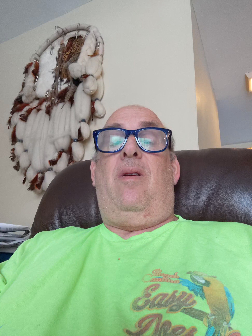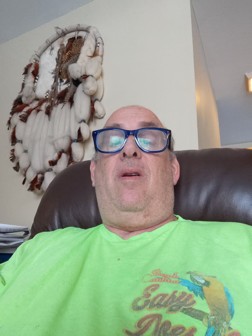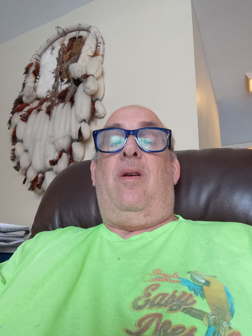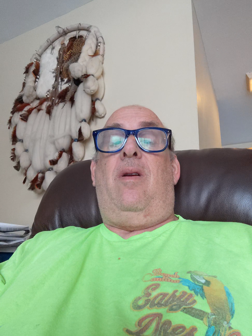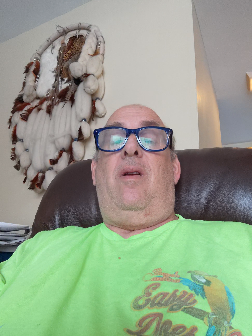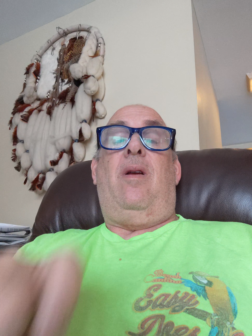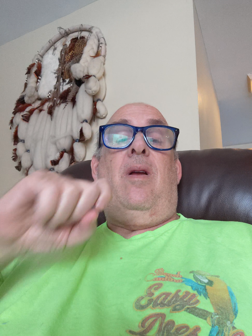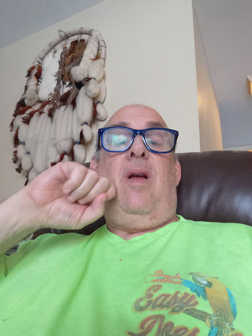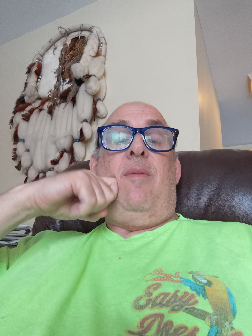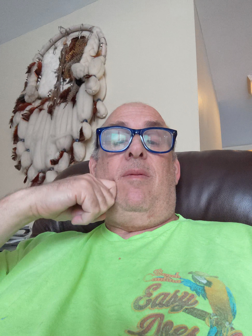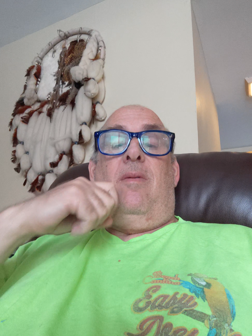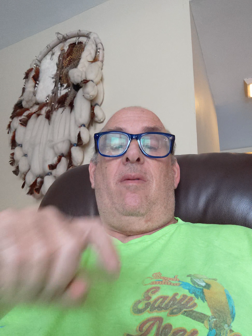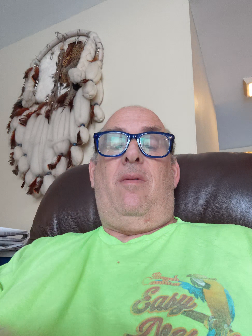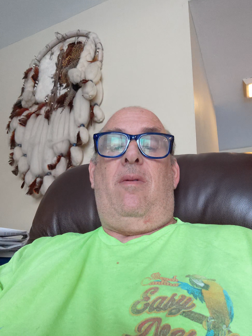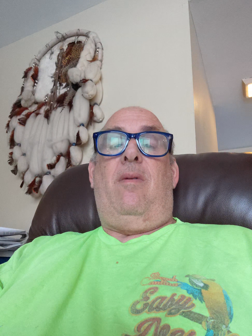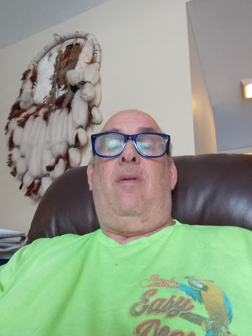apple